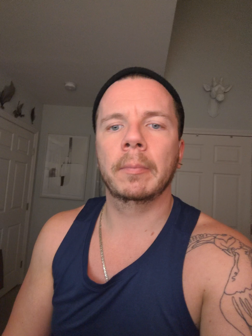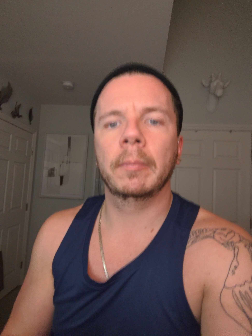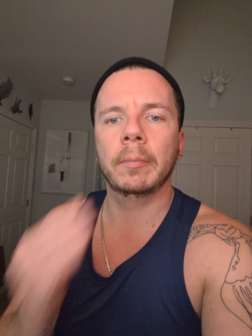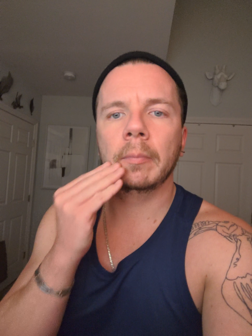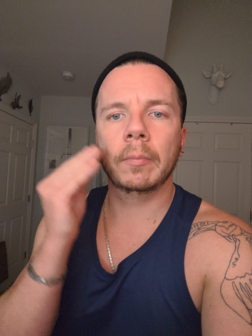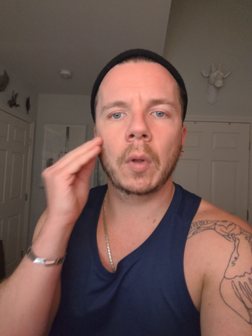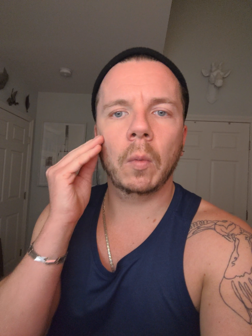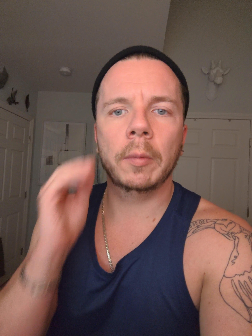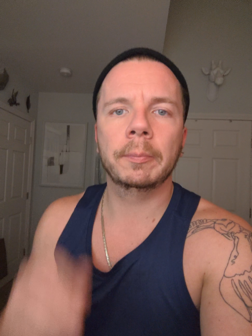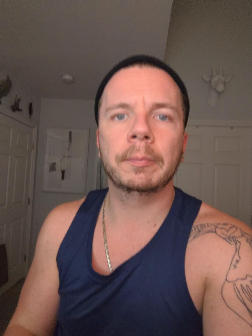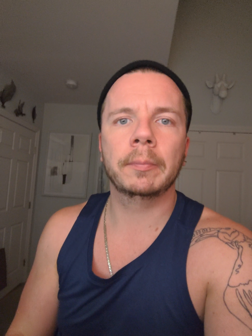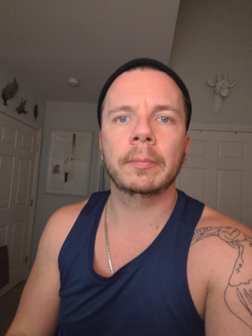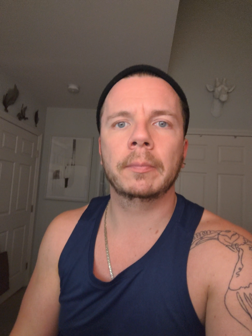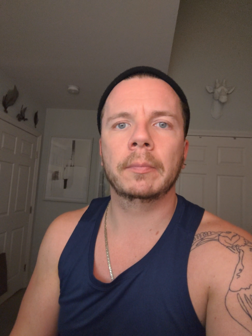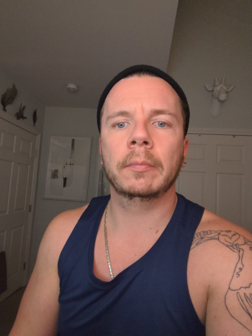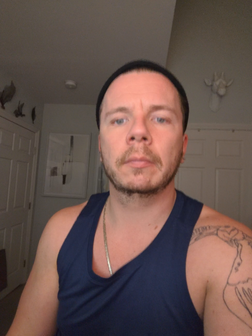home